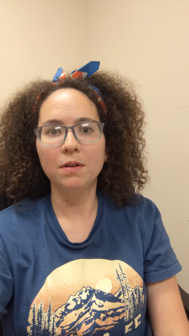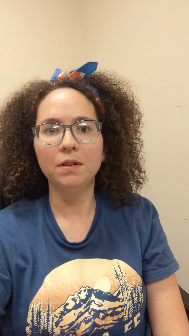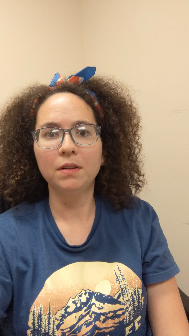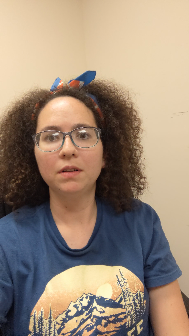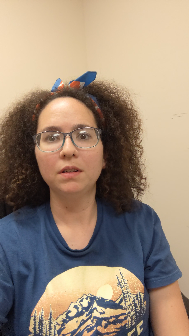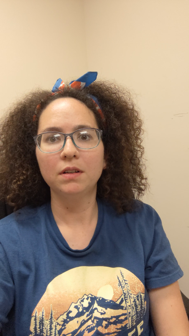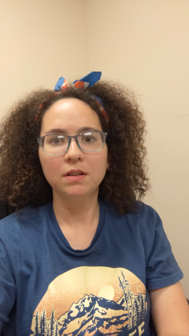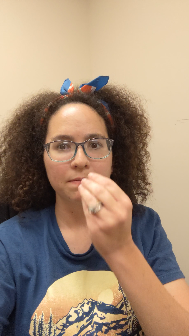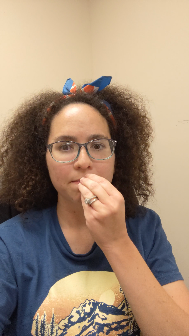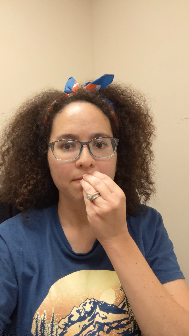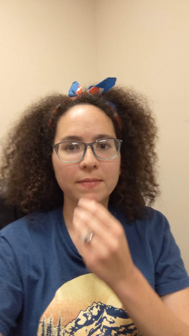eat